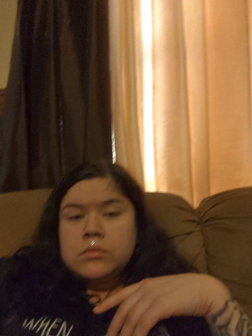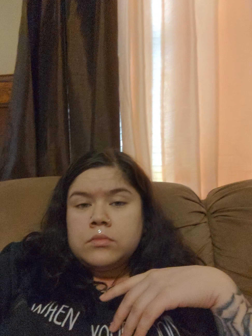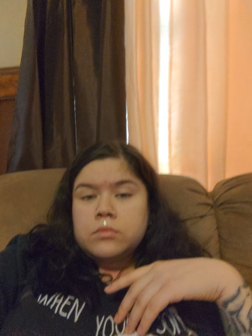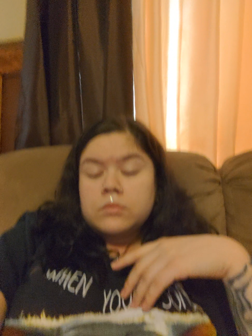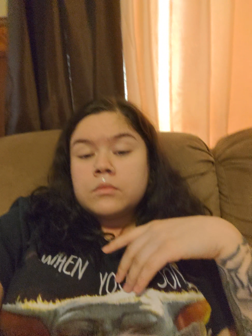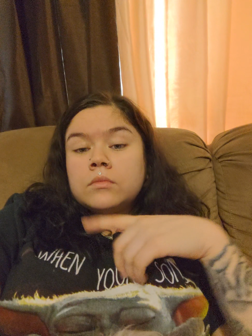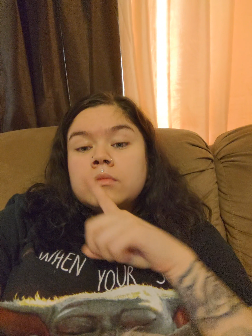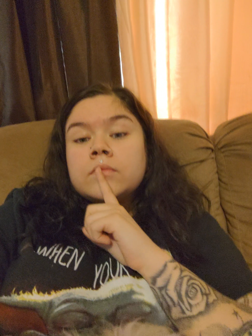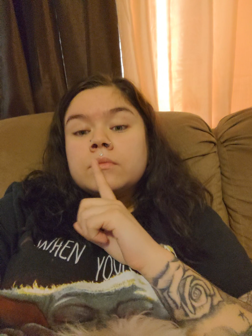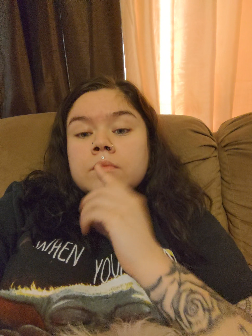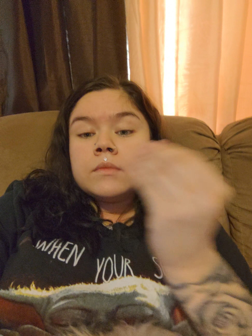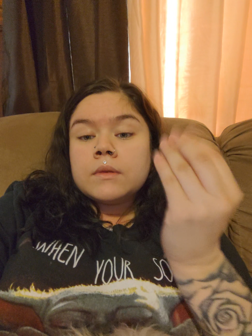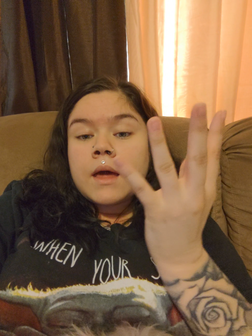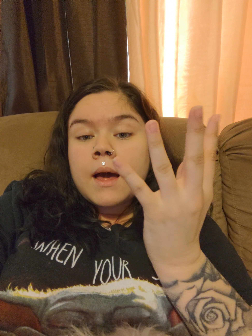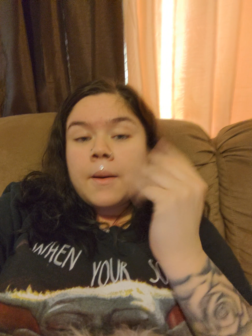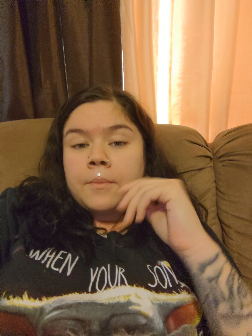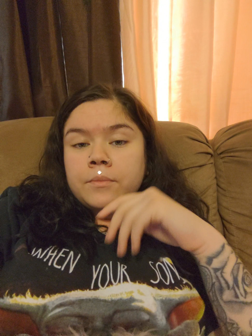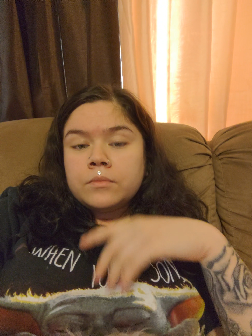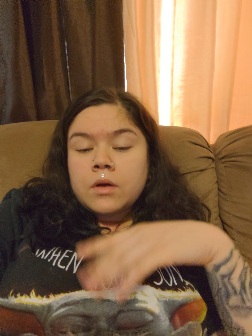lamp